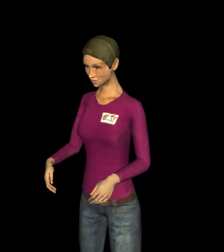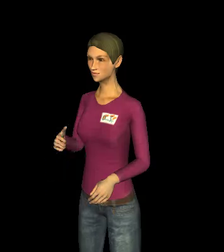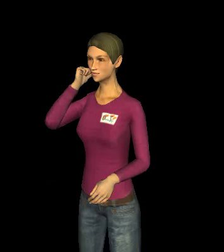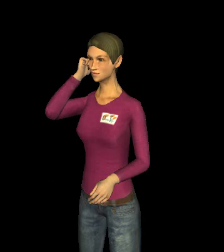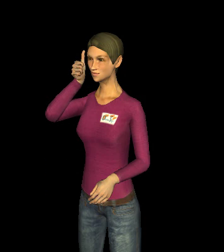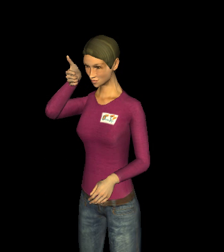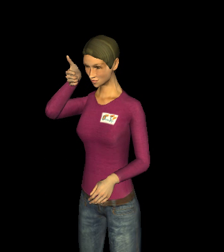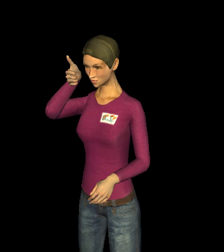غدا